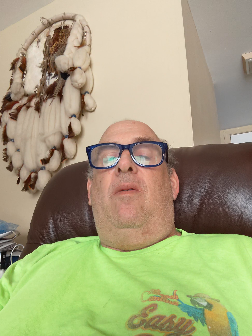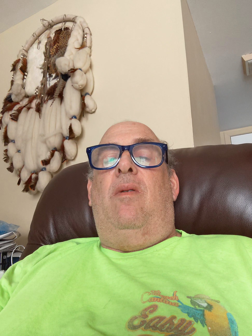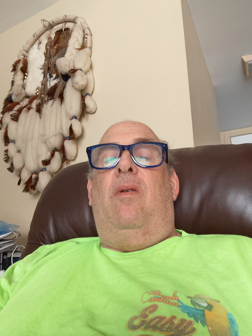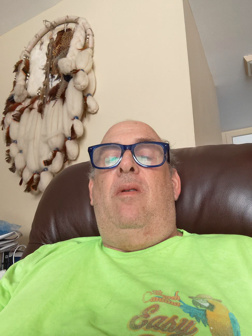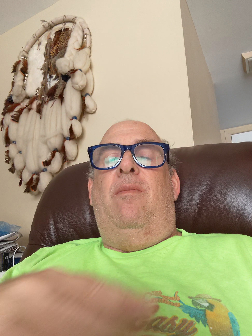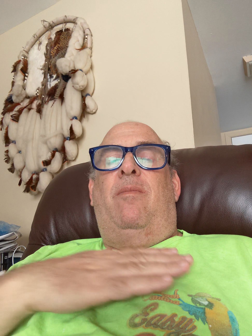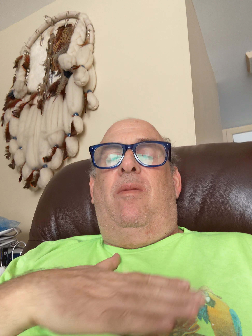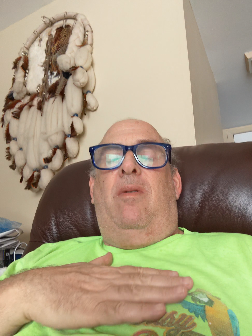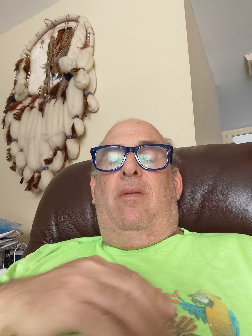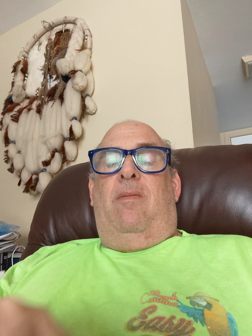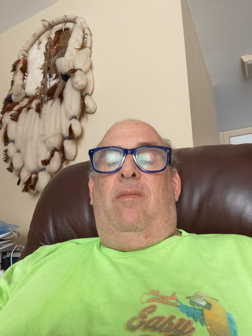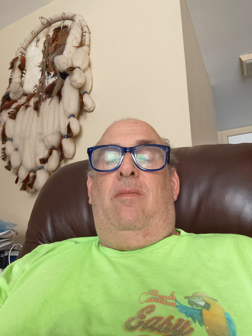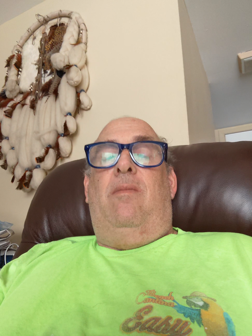please